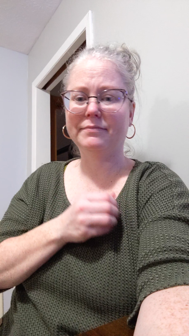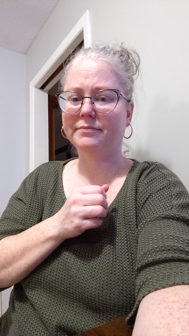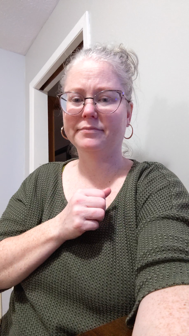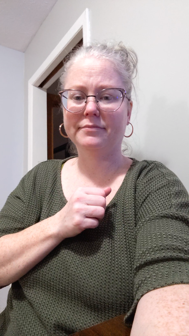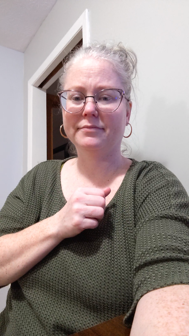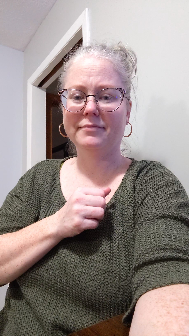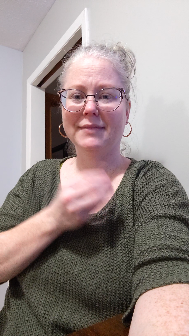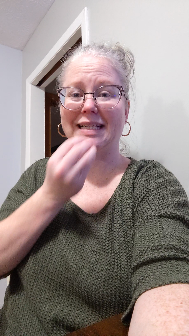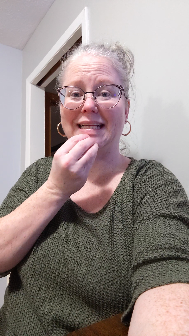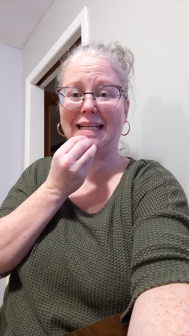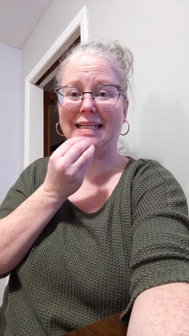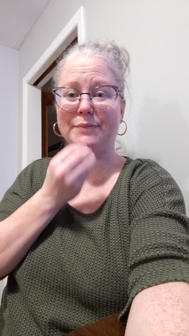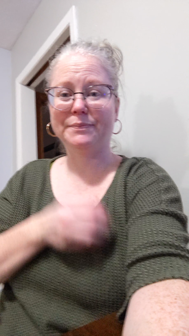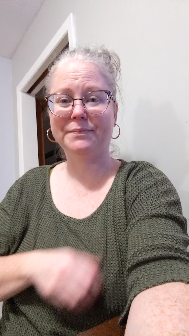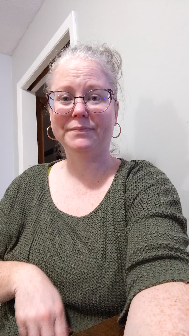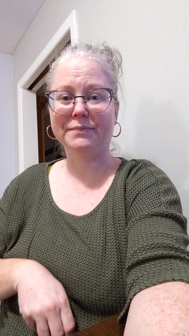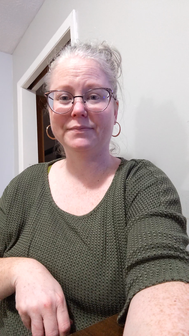eat